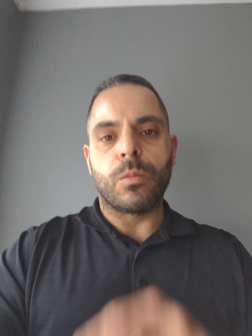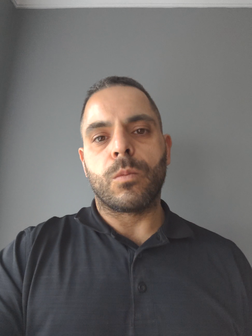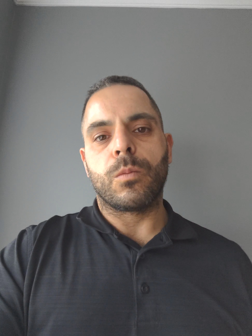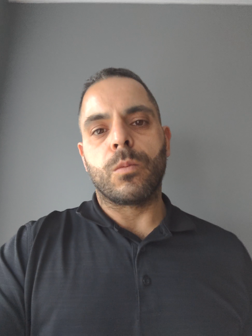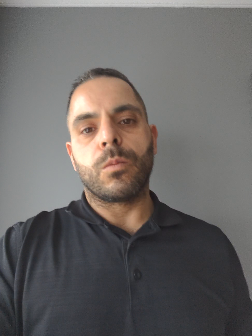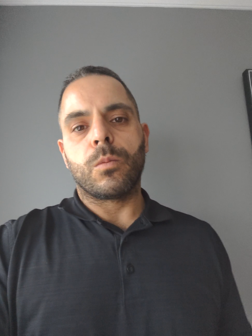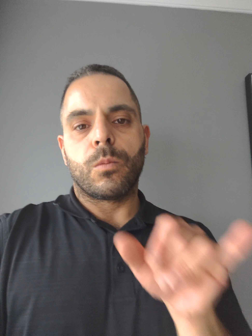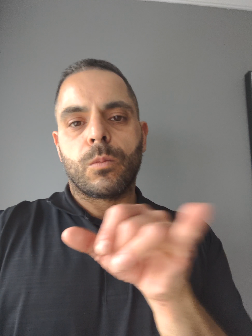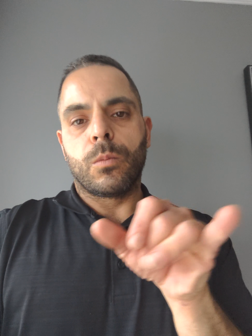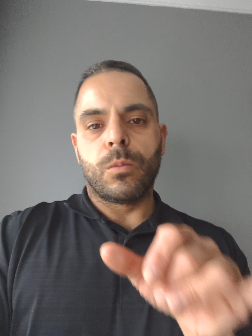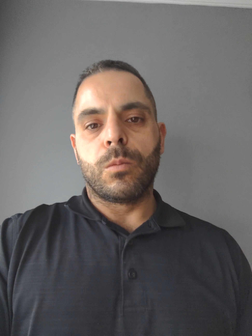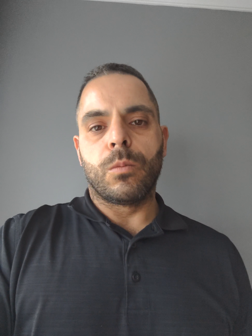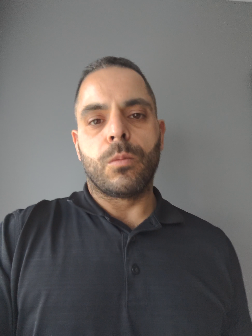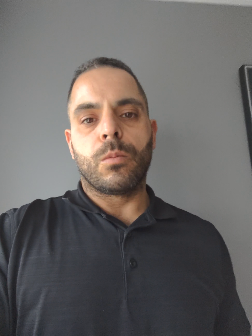same